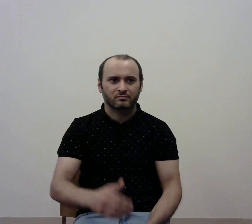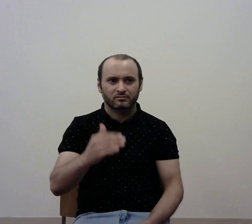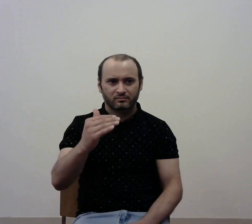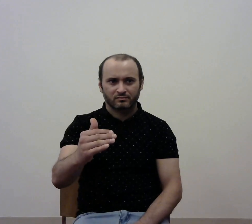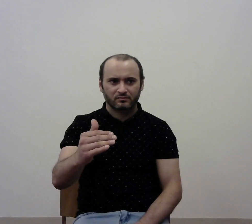siz